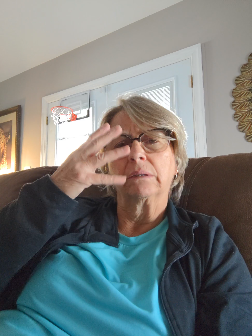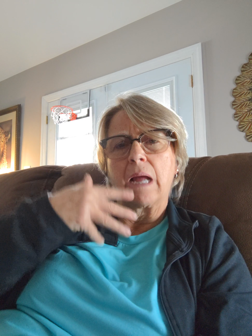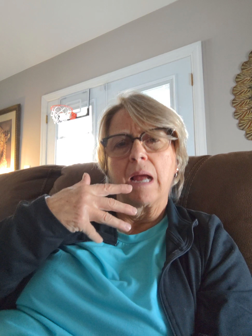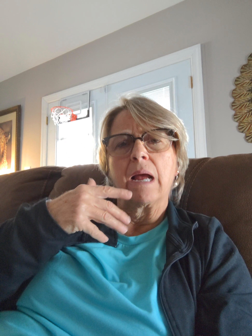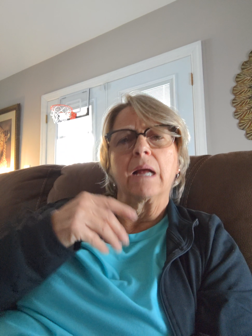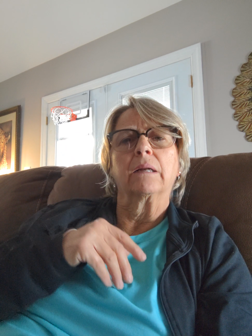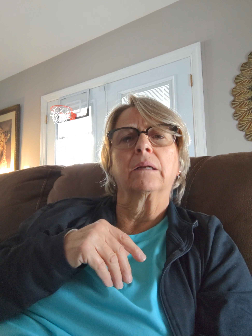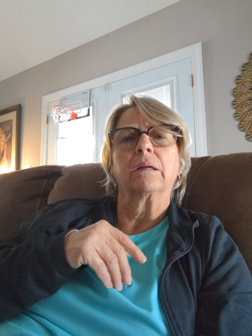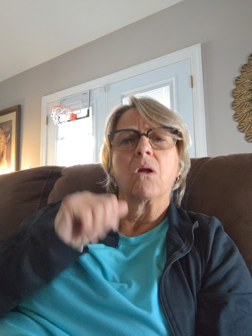sad